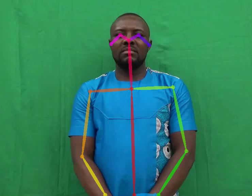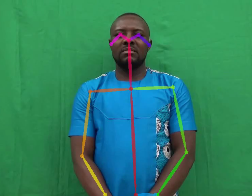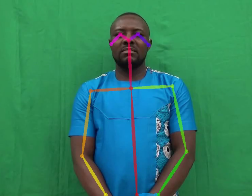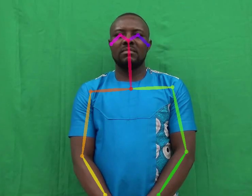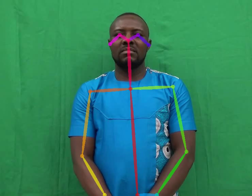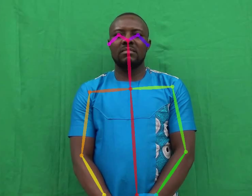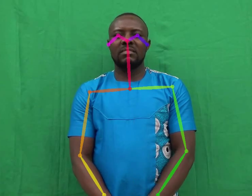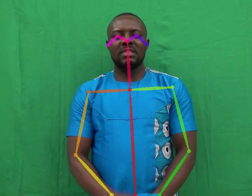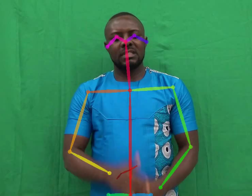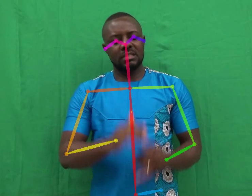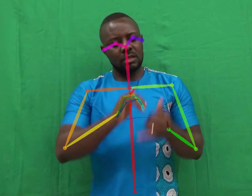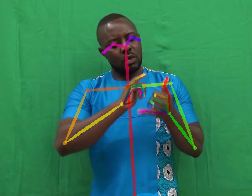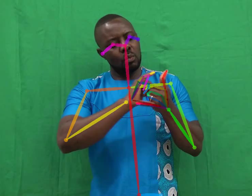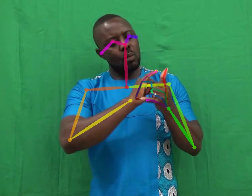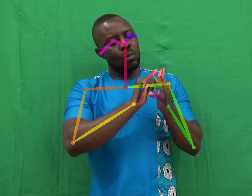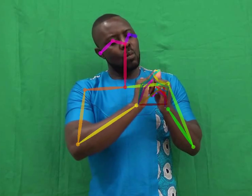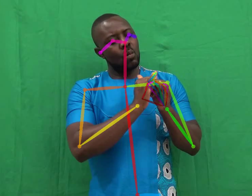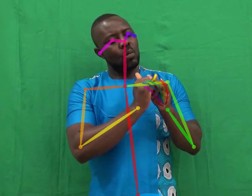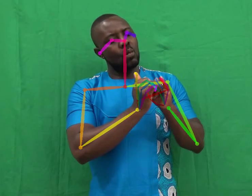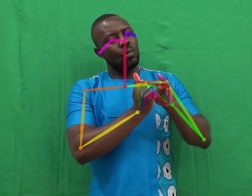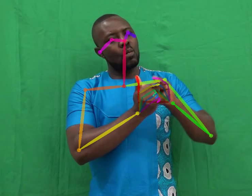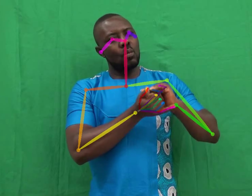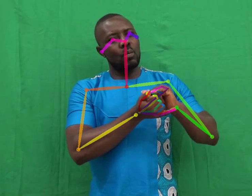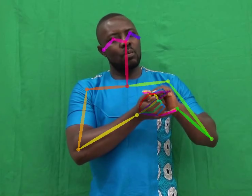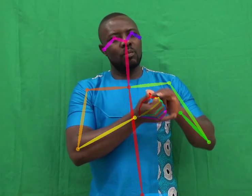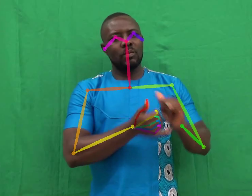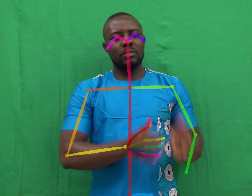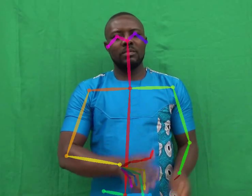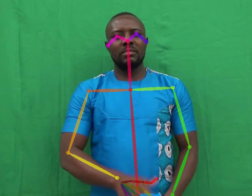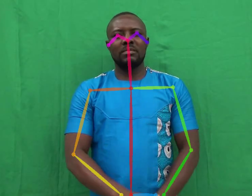deep kiss